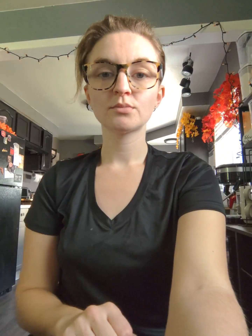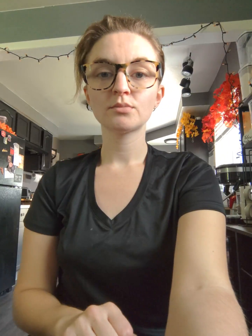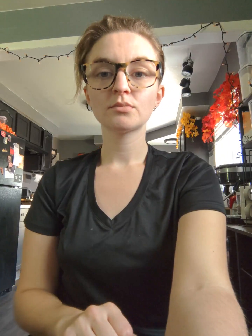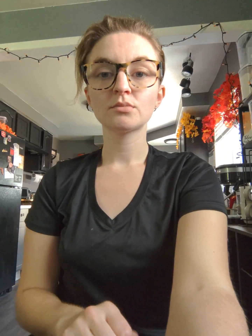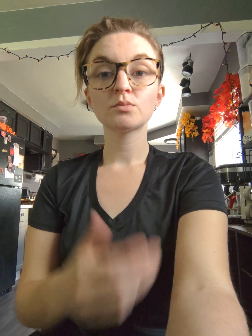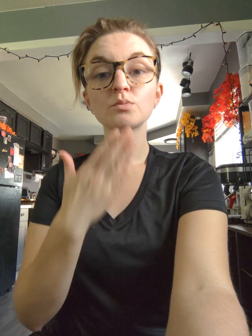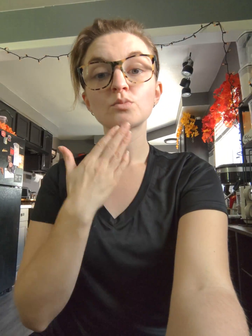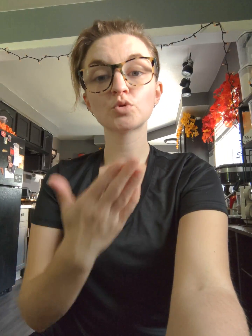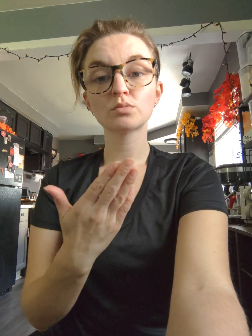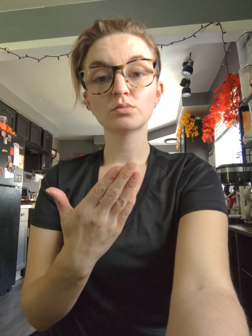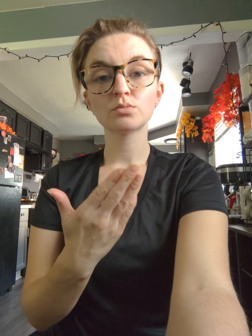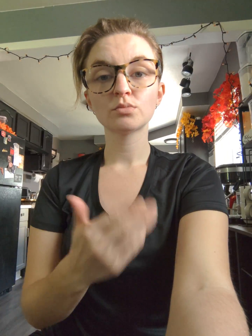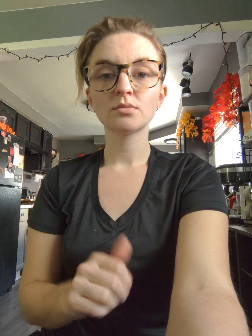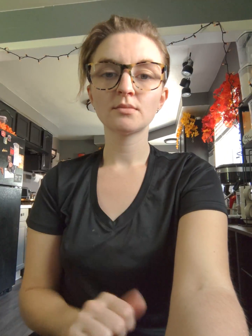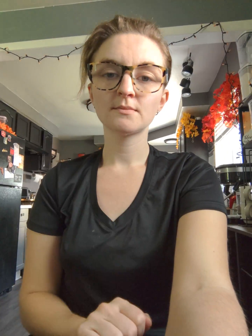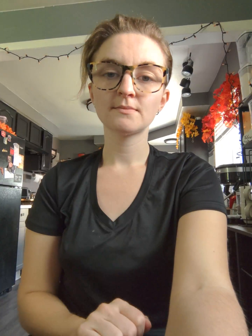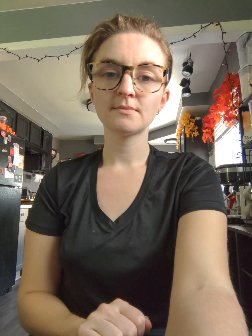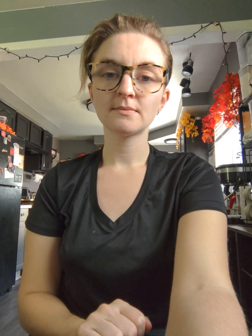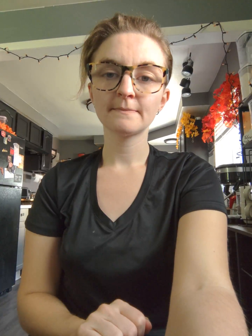good